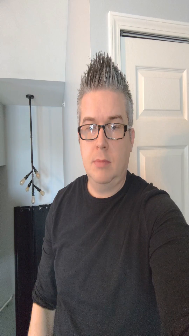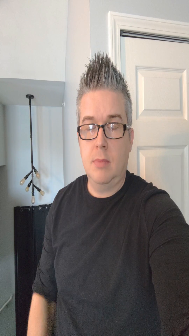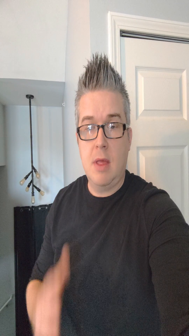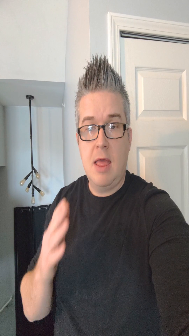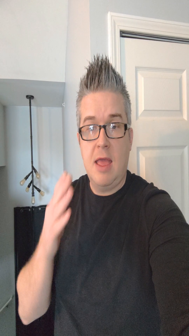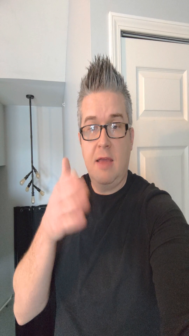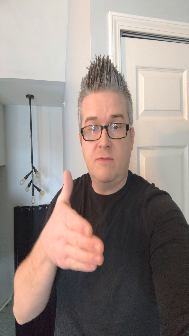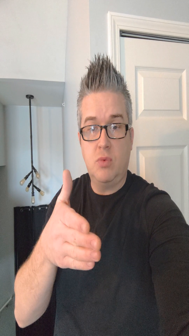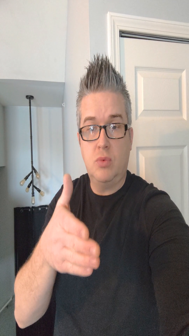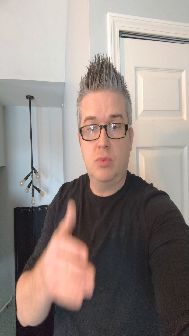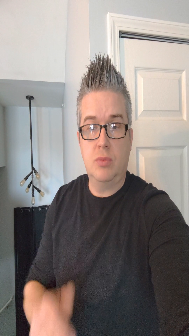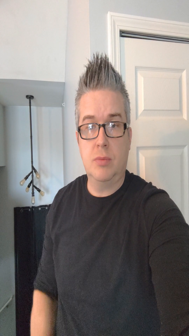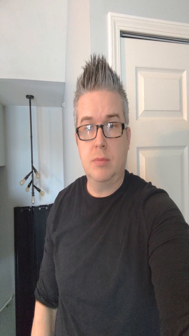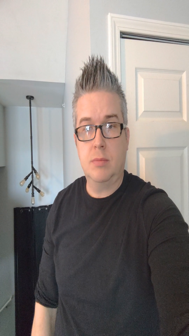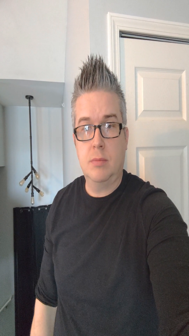after